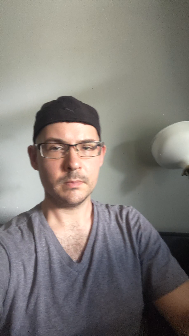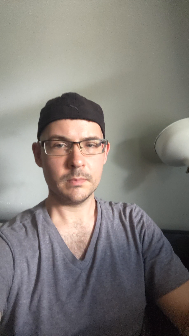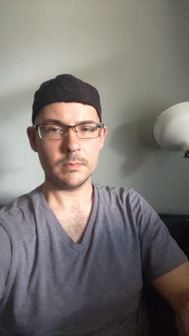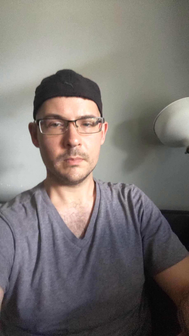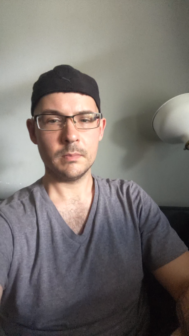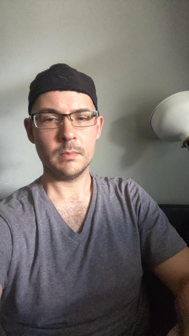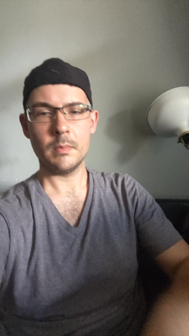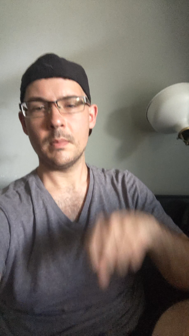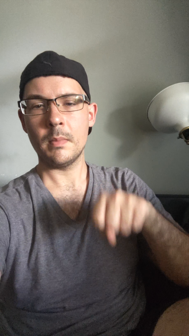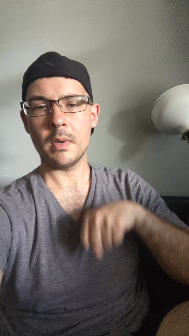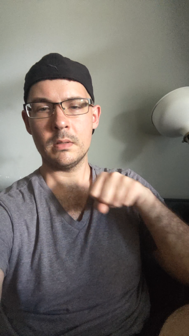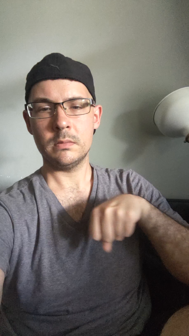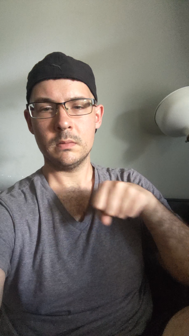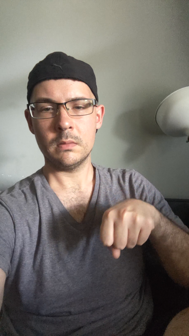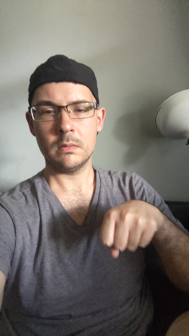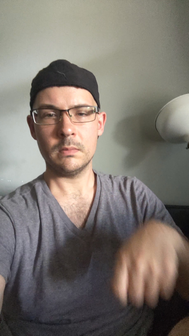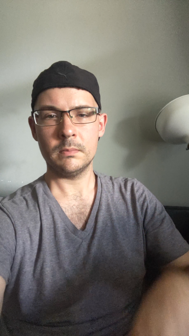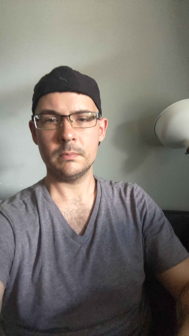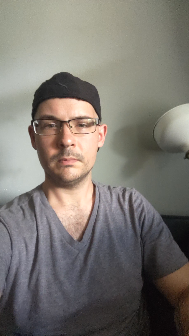bicycle